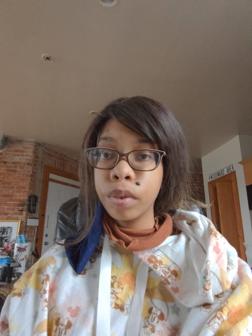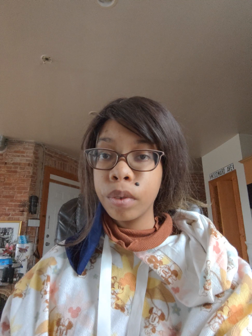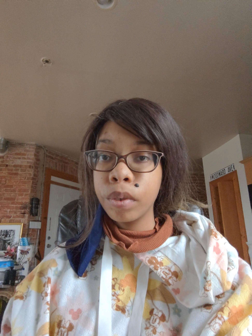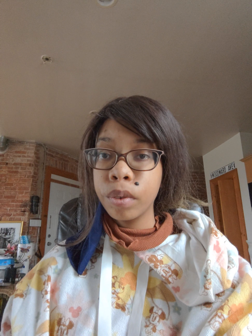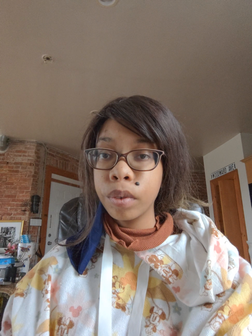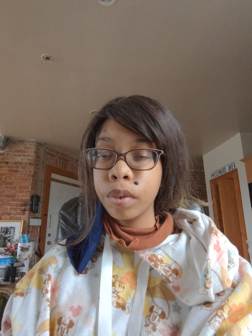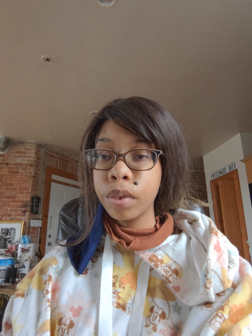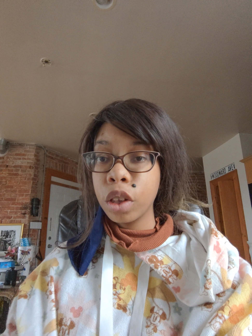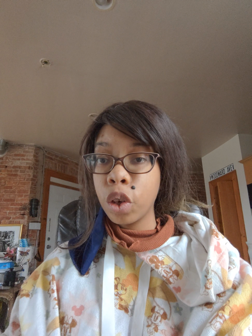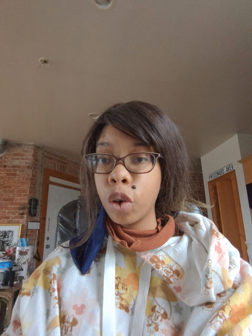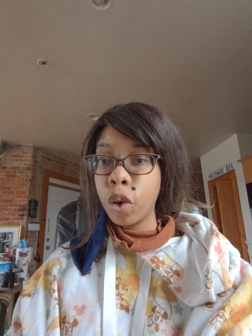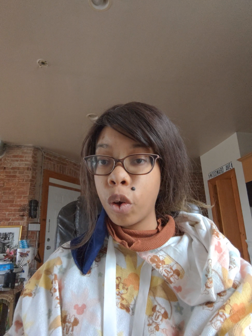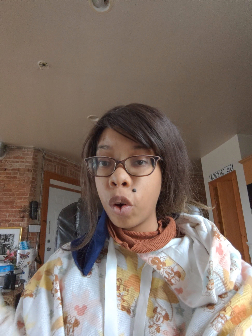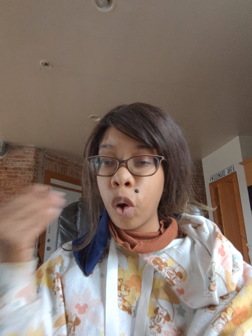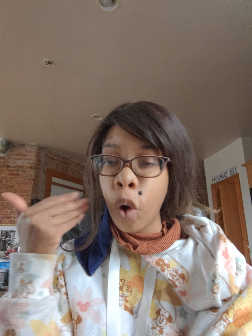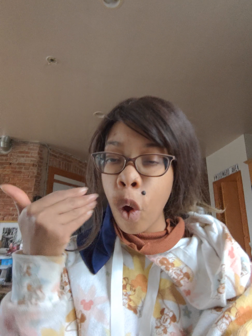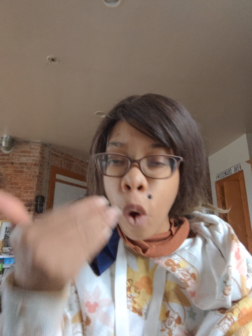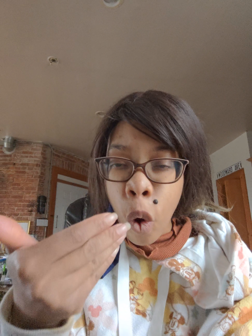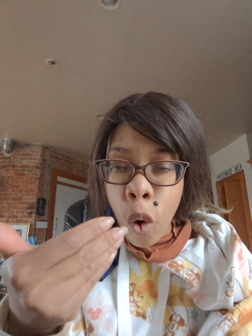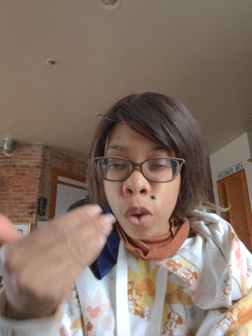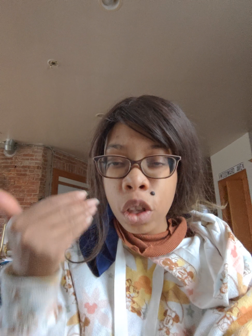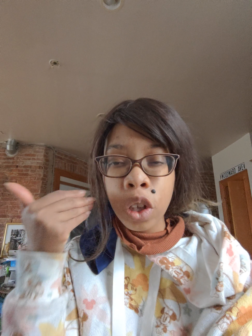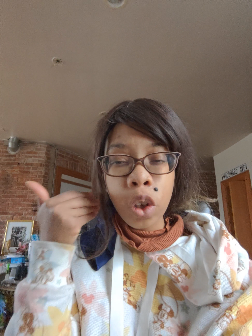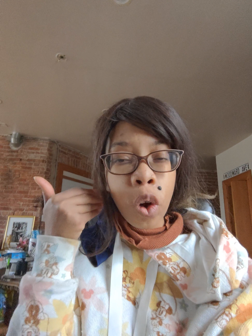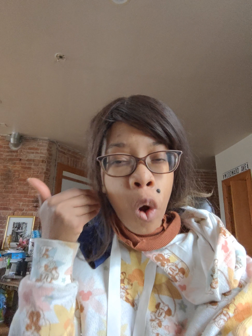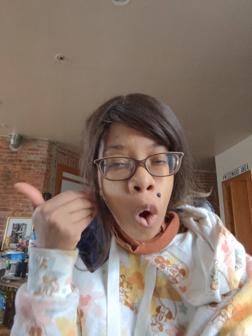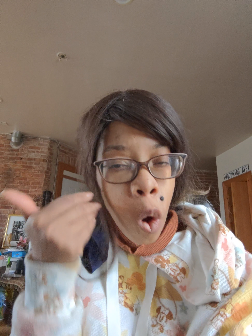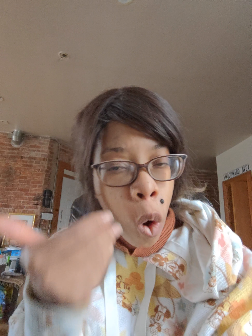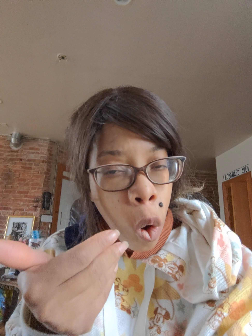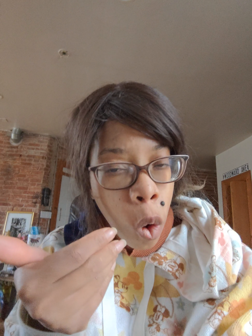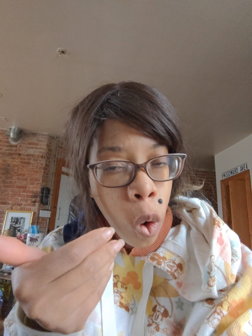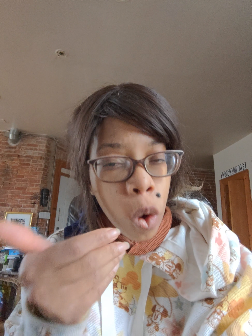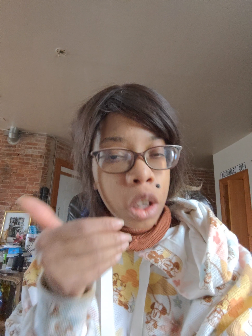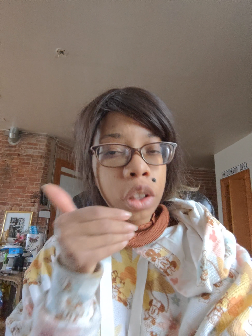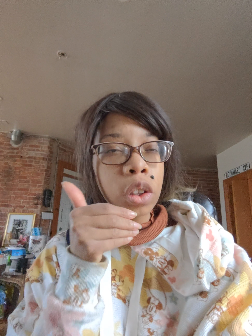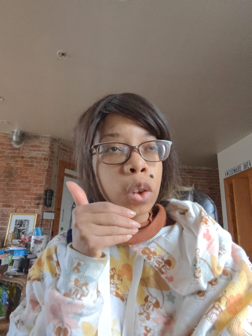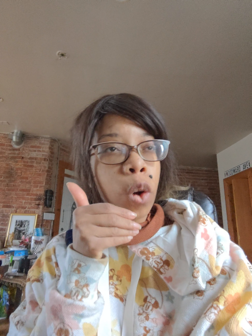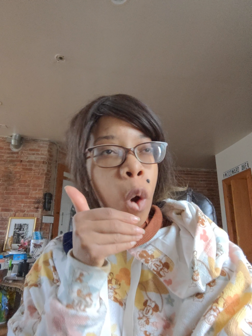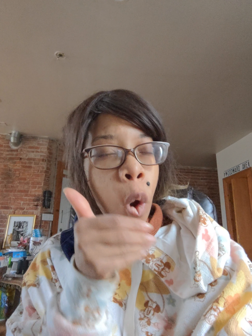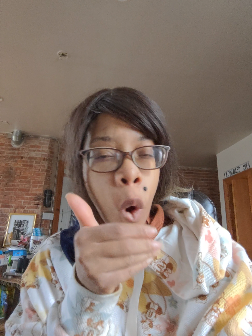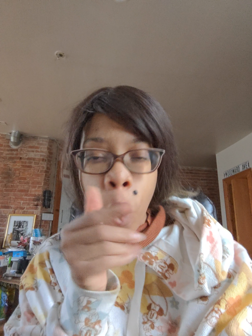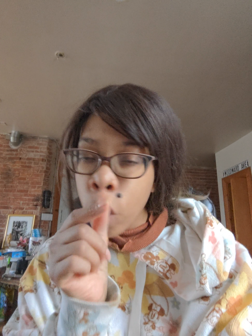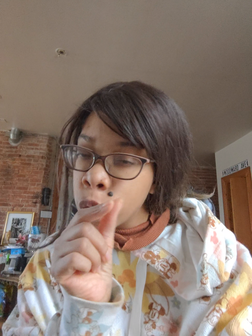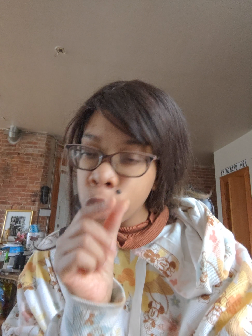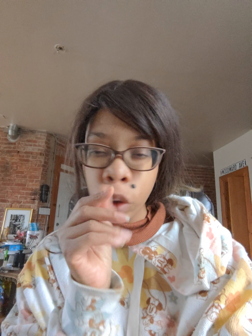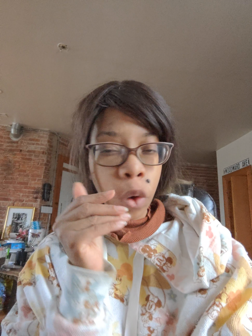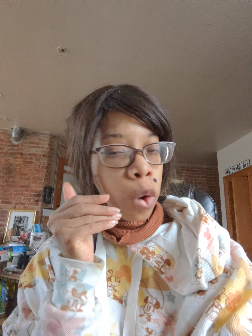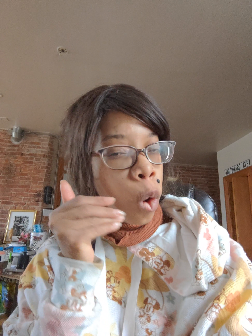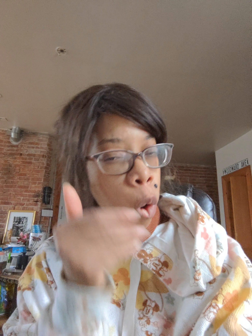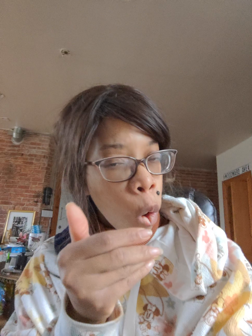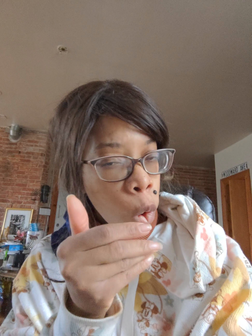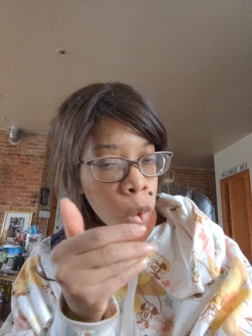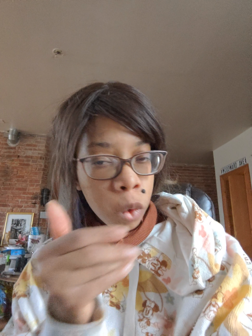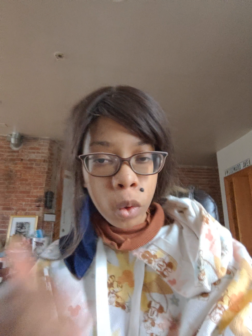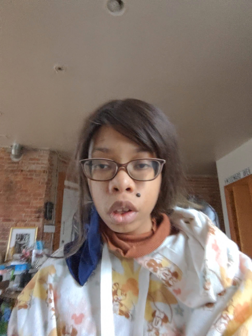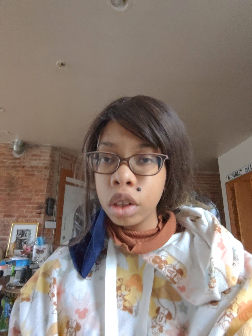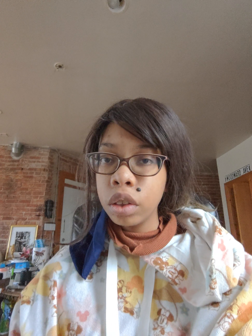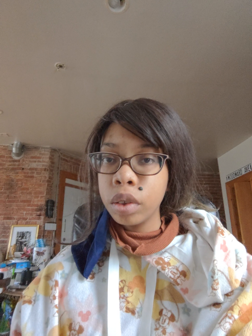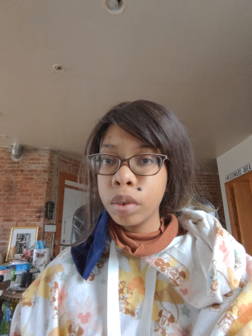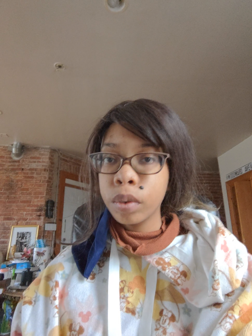close